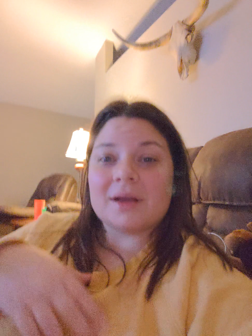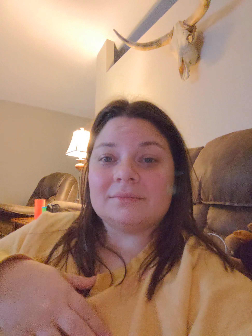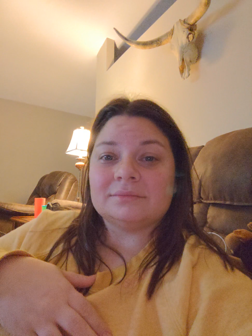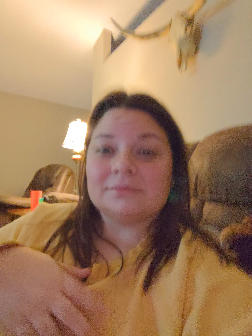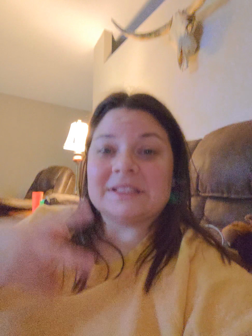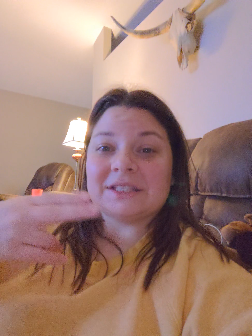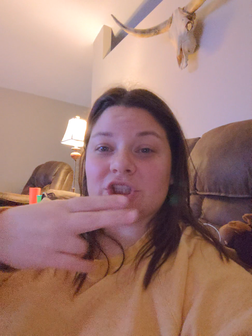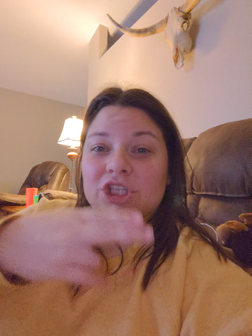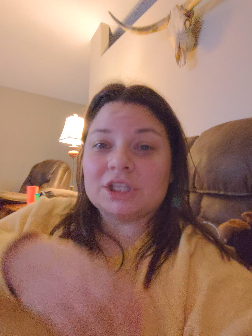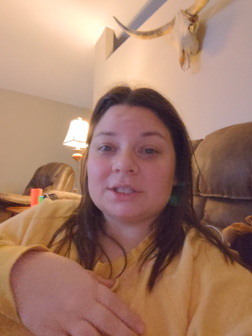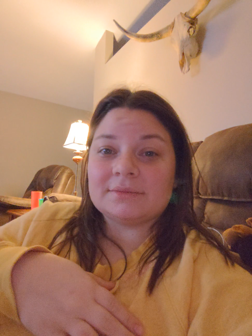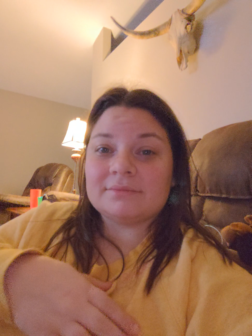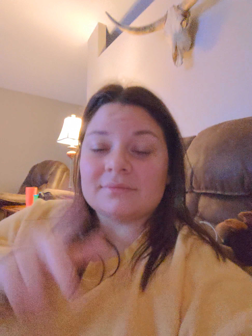scissors